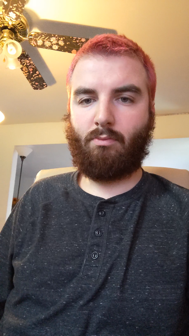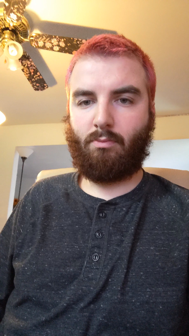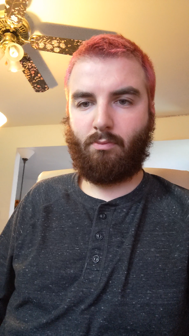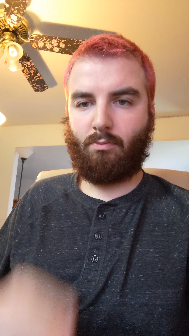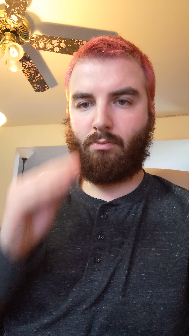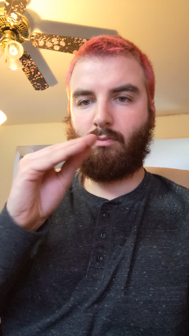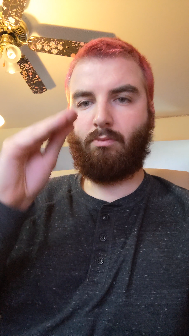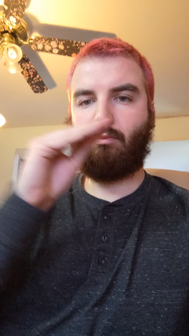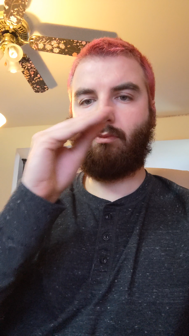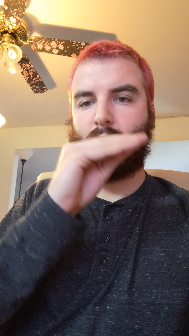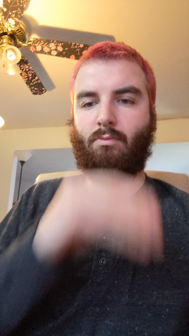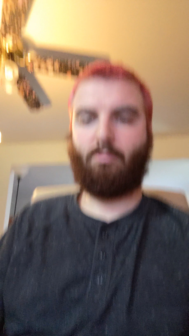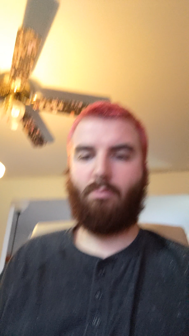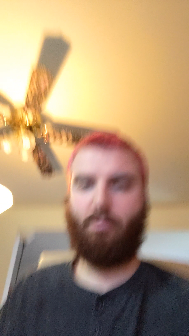dinosaur